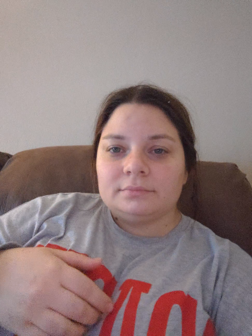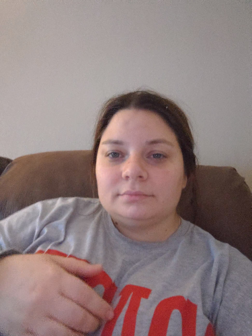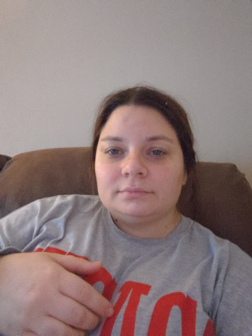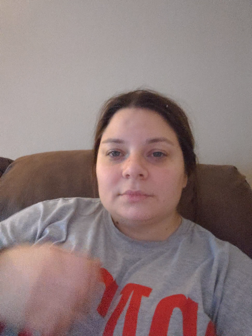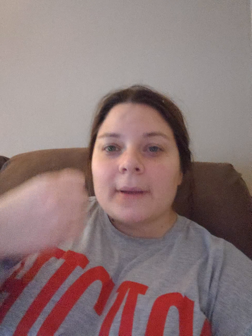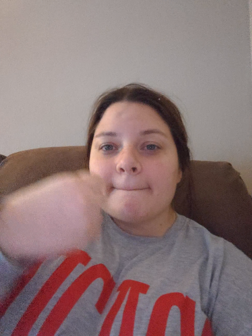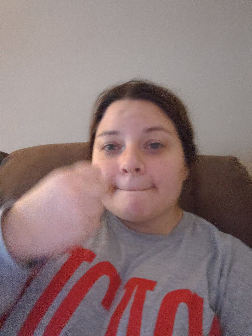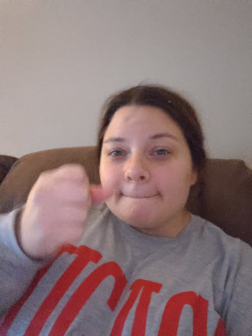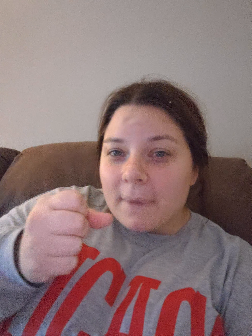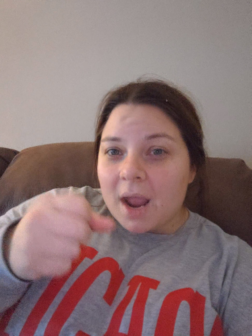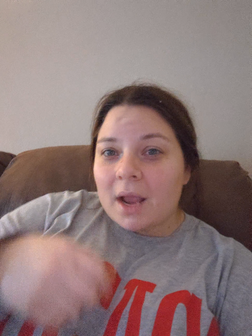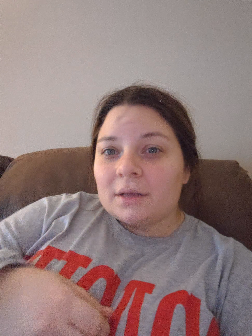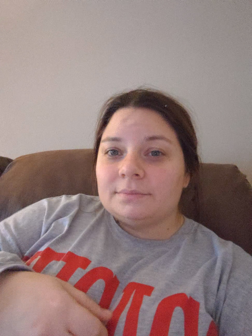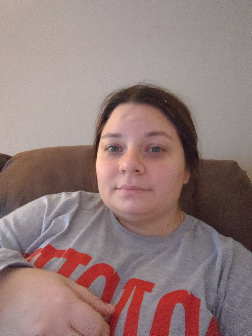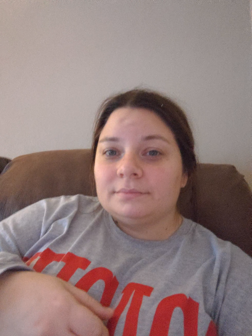make